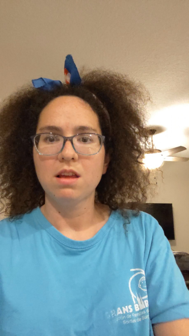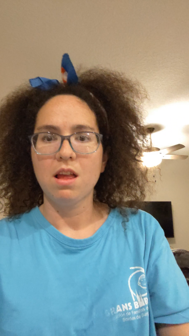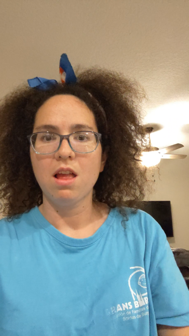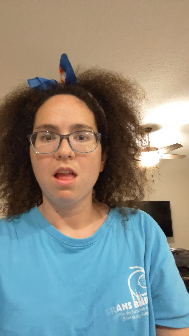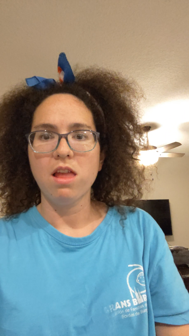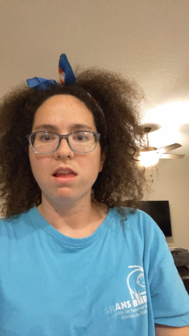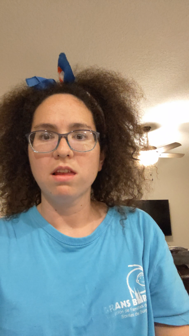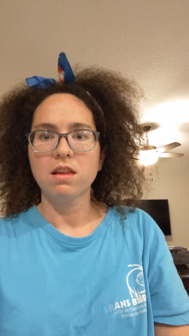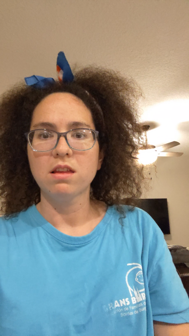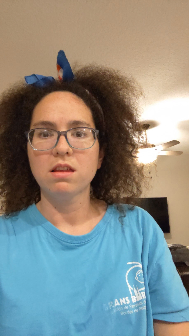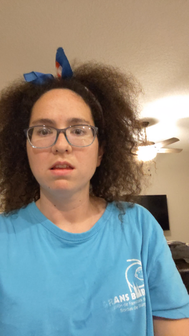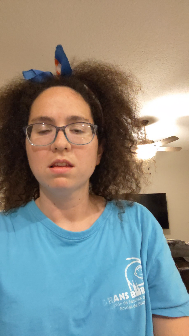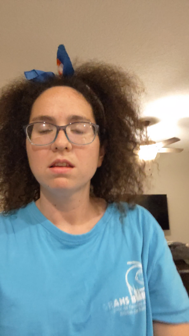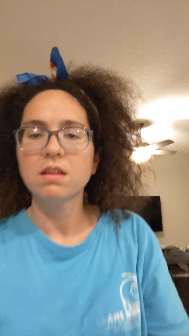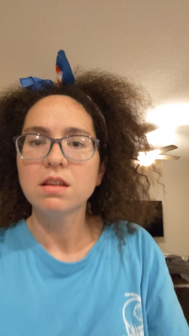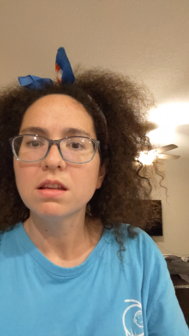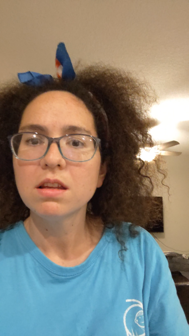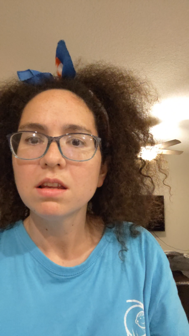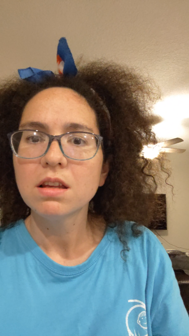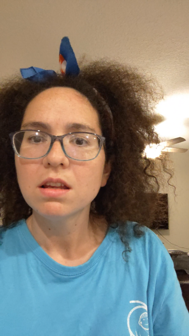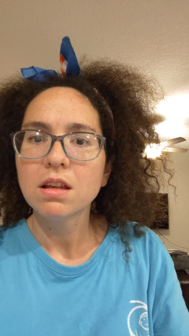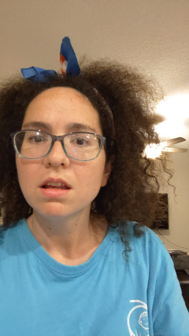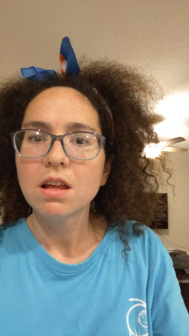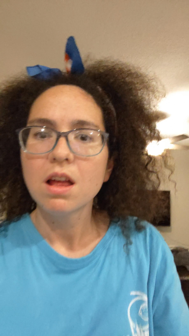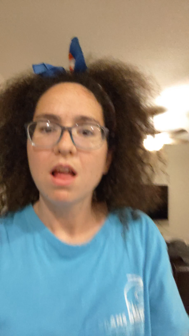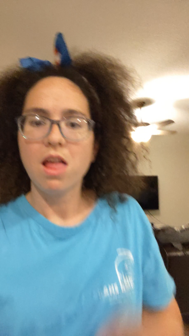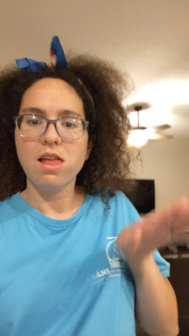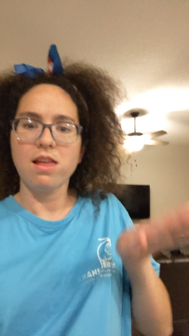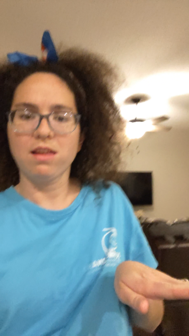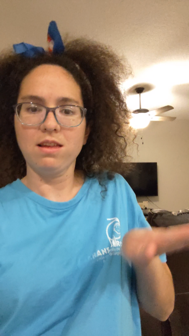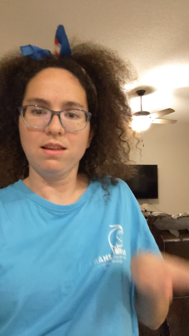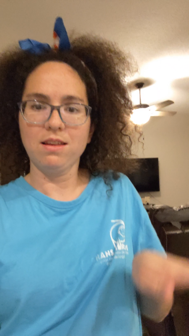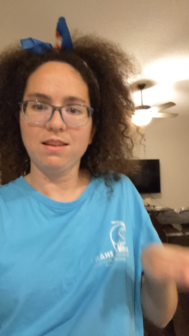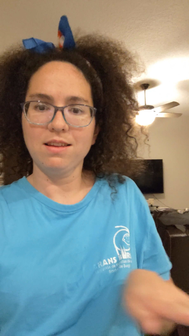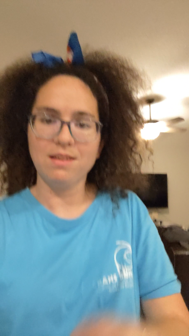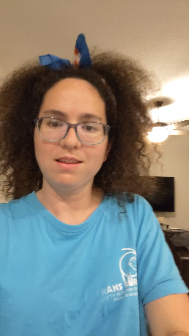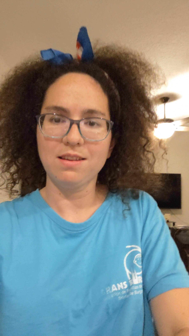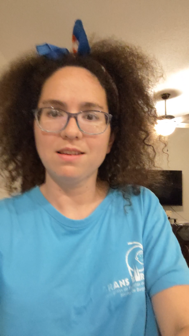penguin